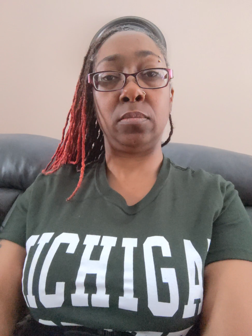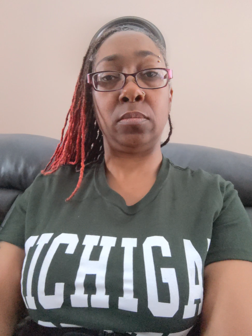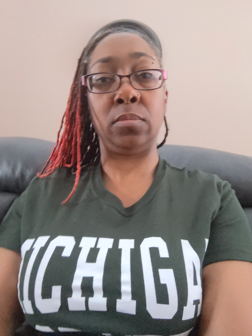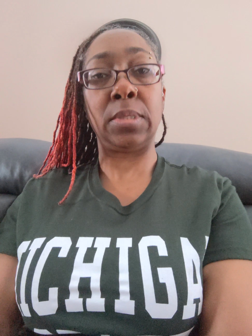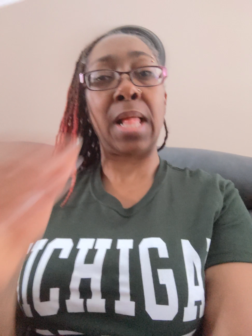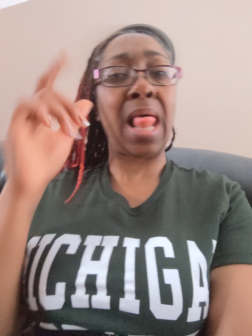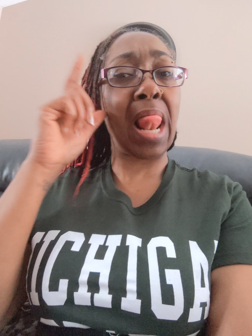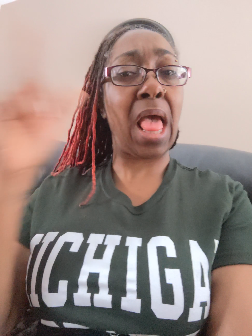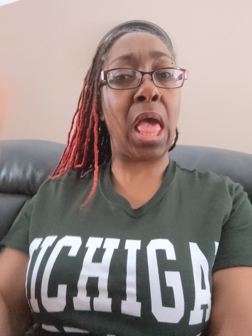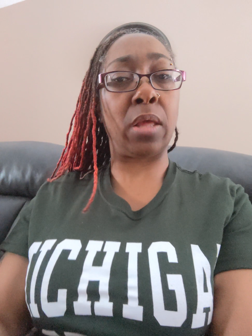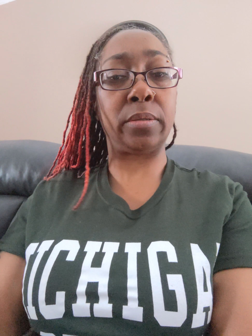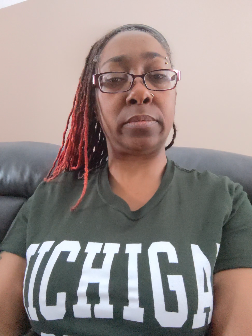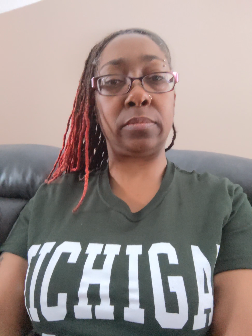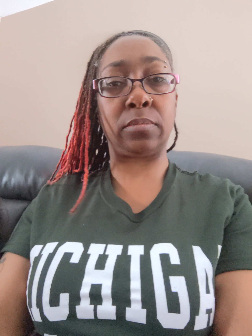loud